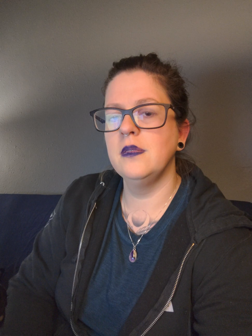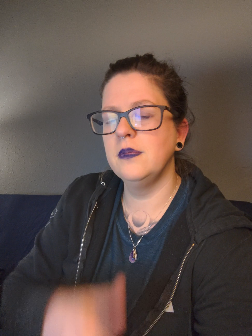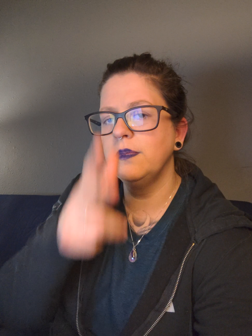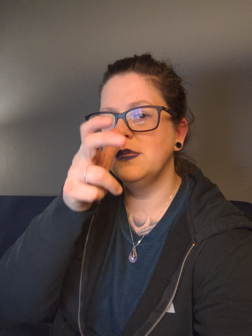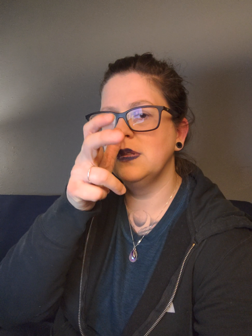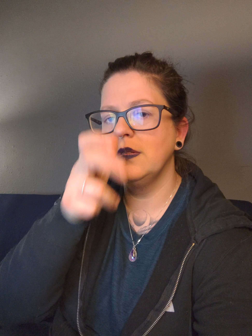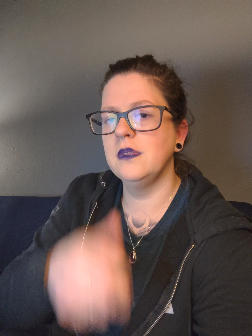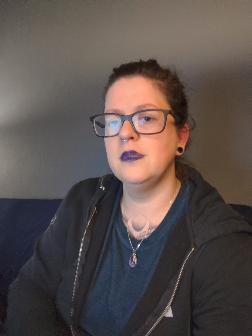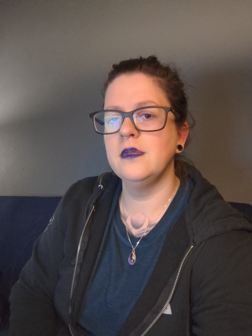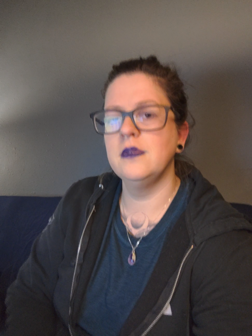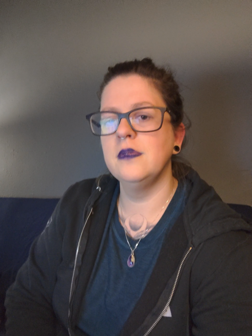bug